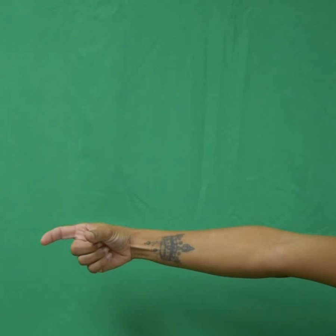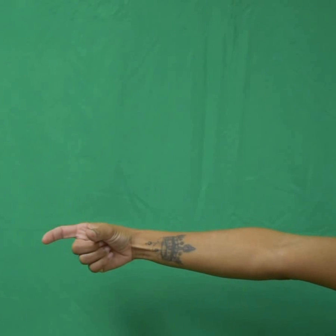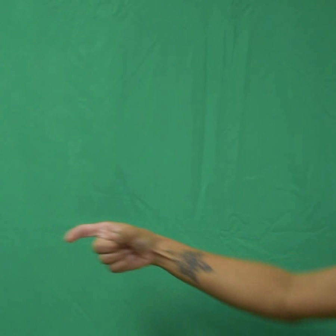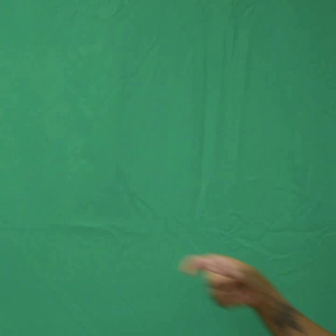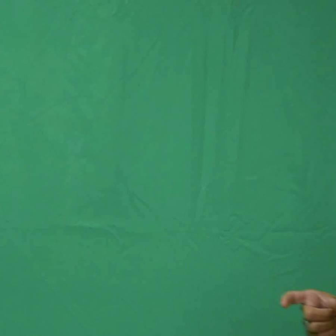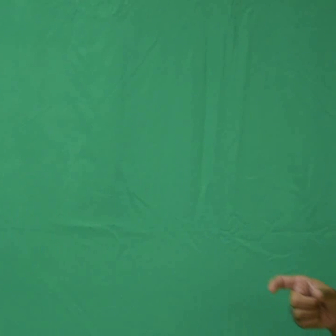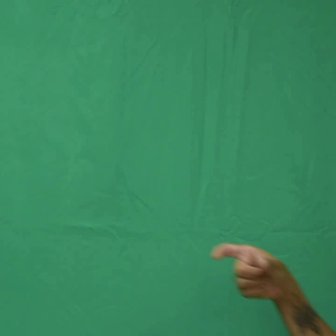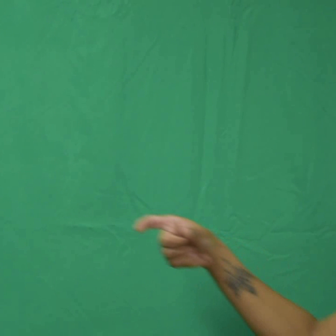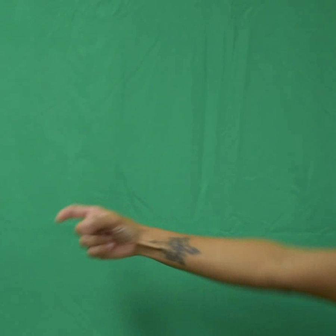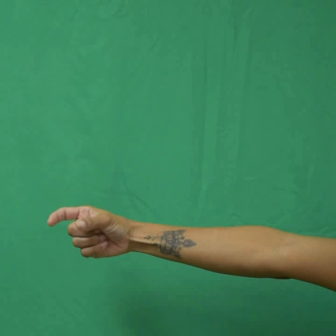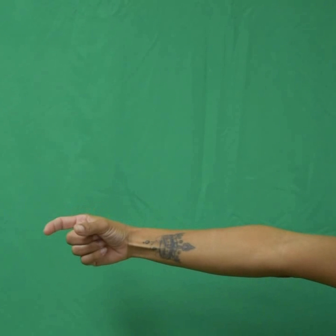X